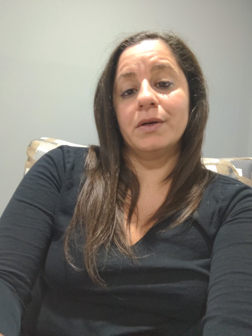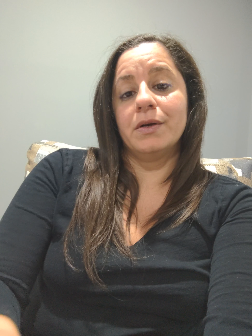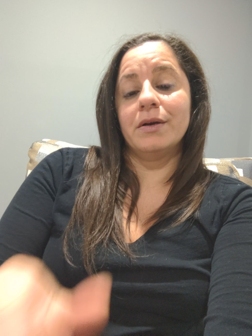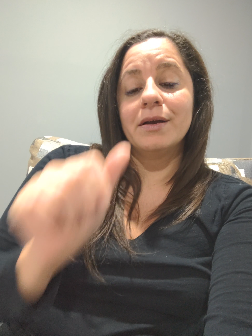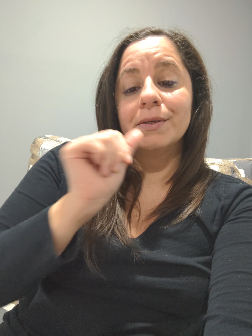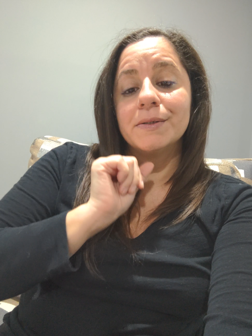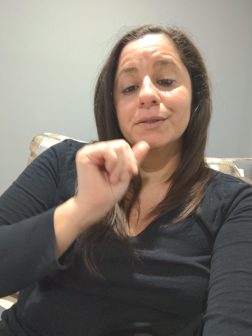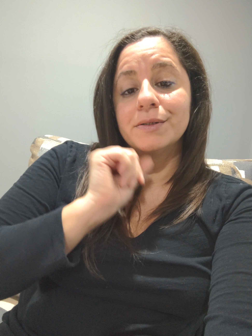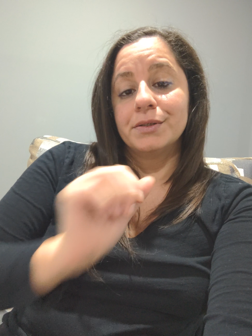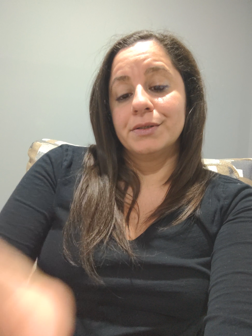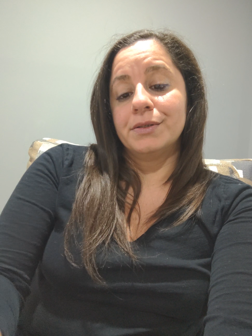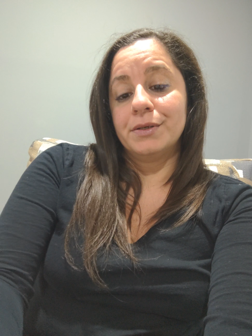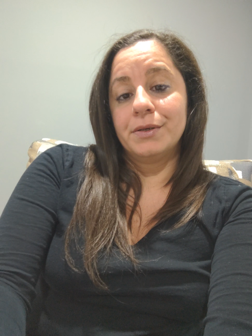aunt